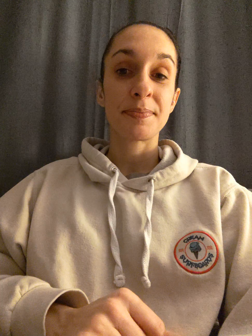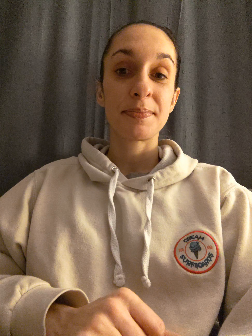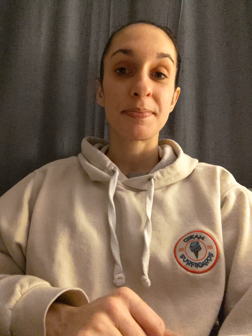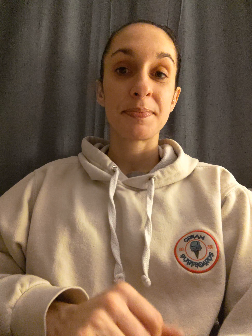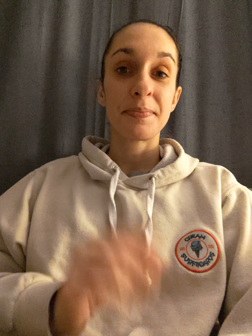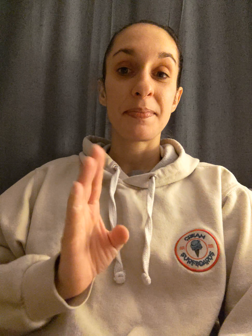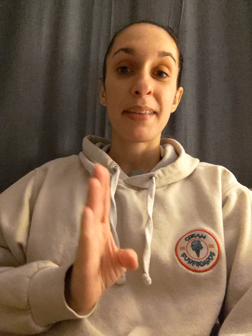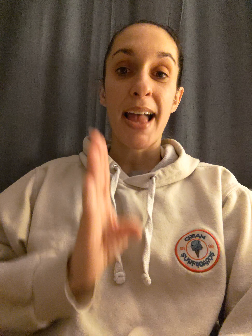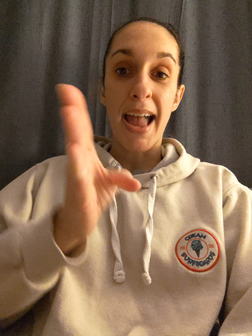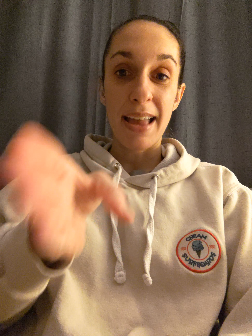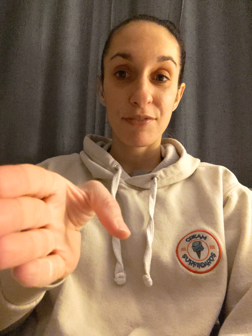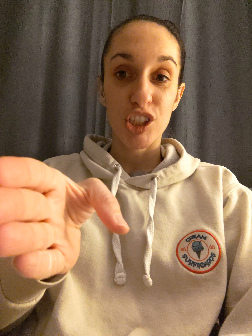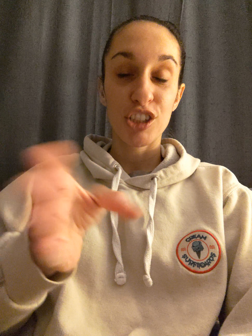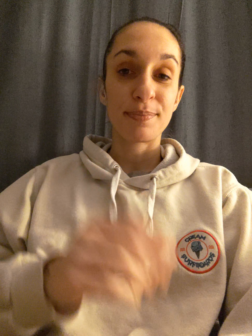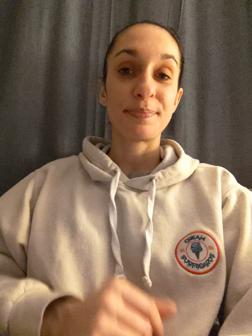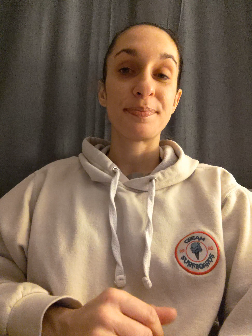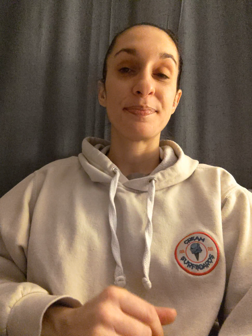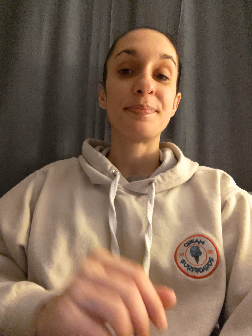after